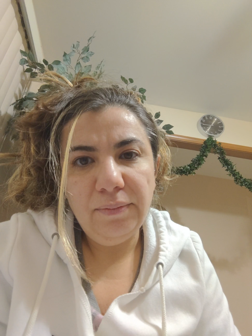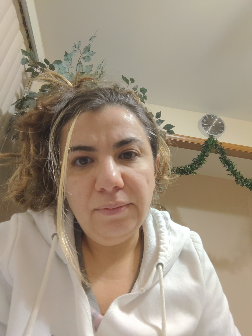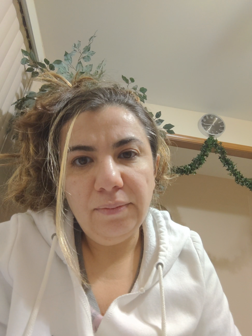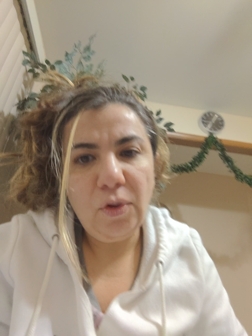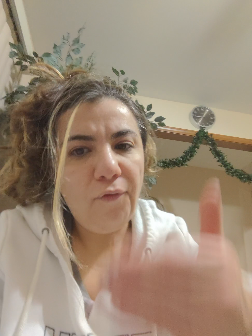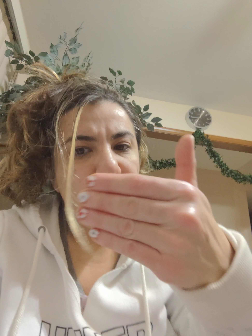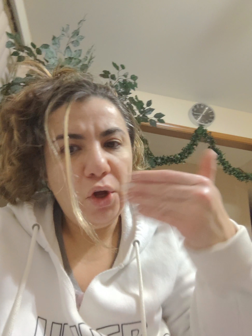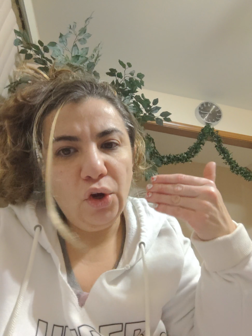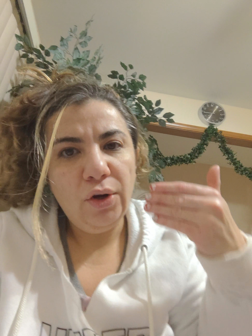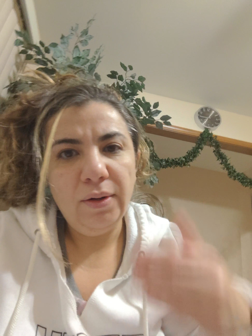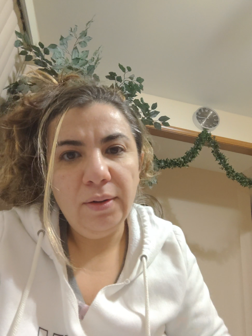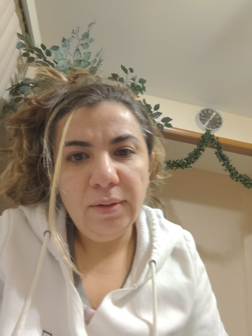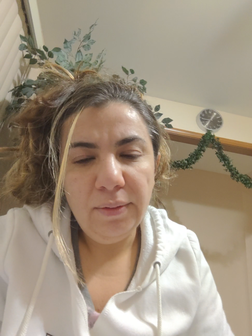before